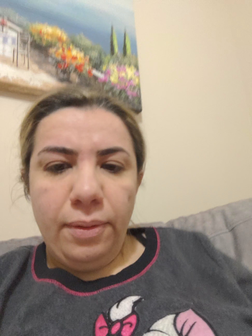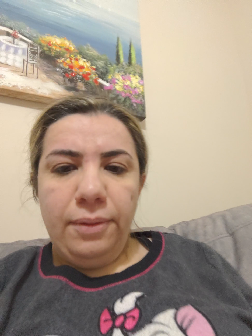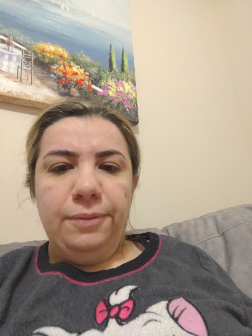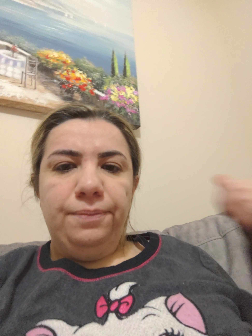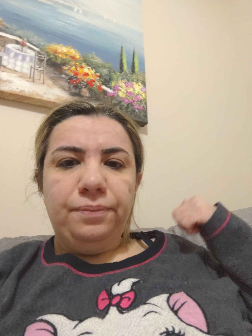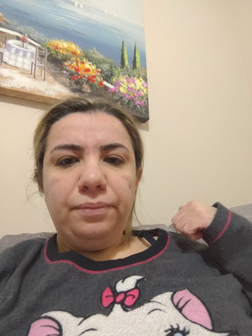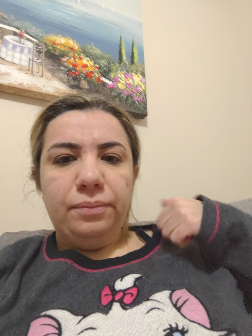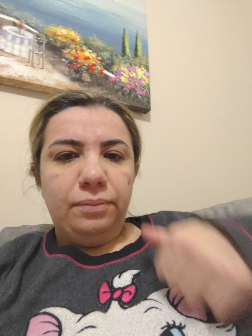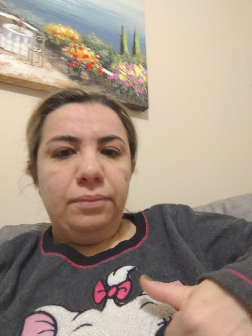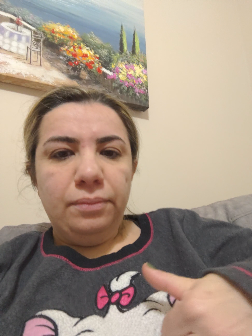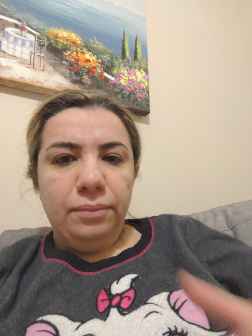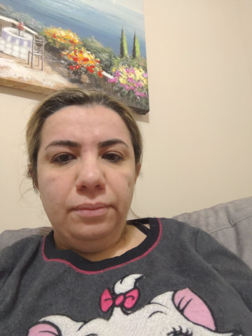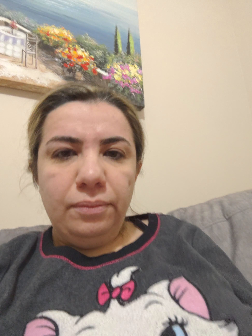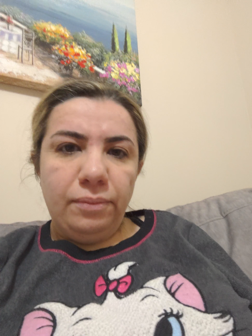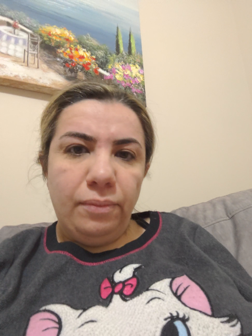jacket